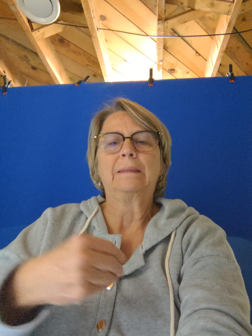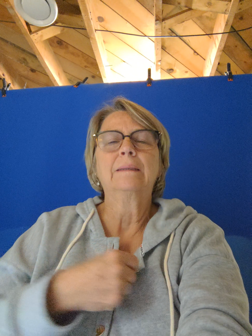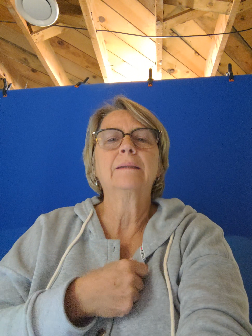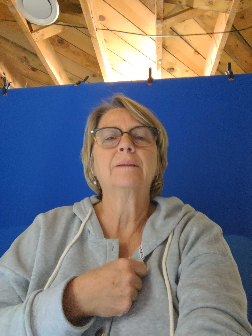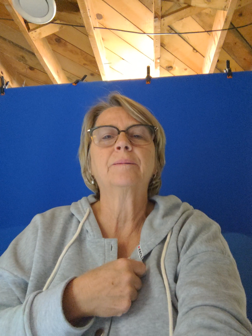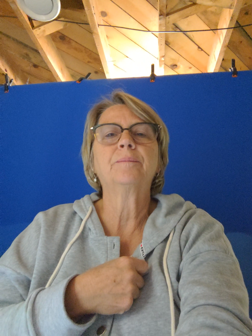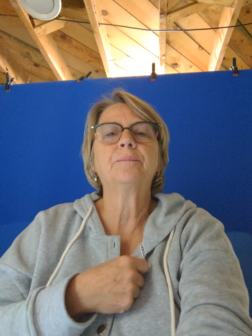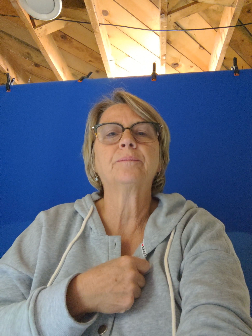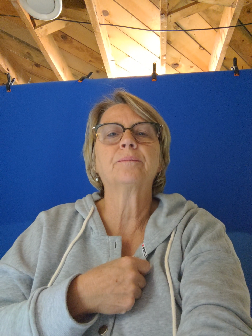white